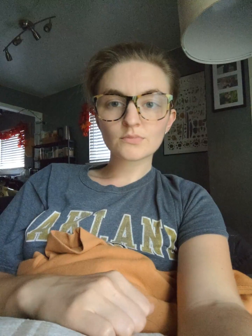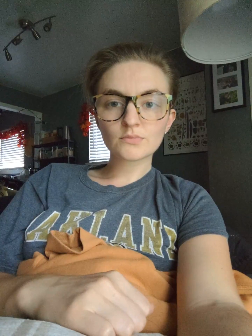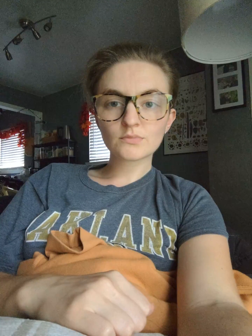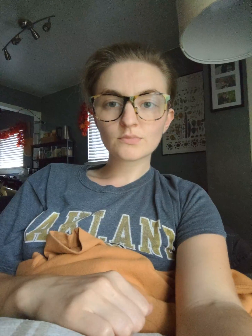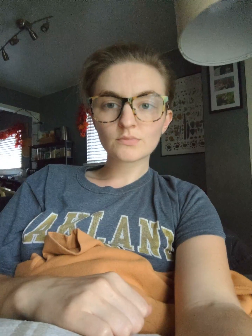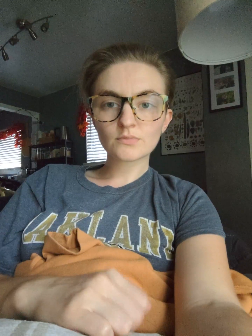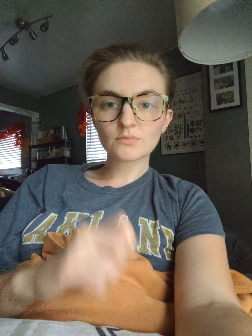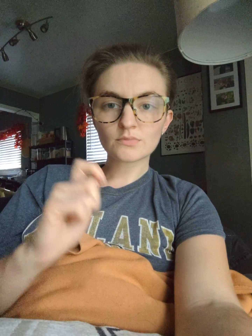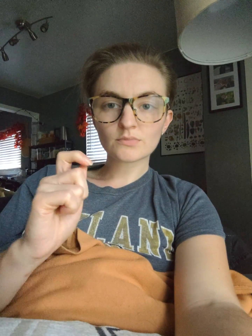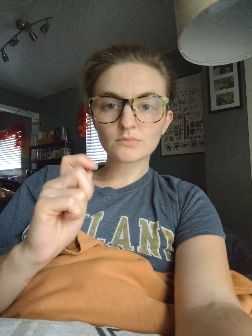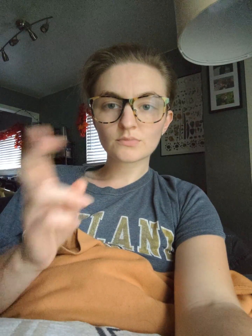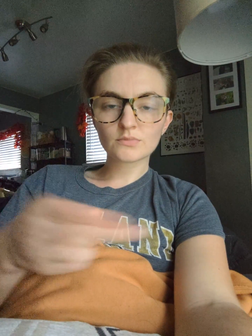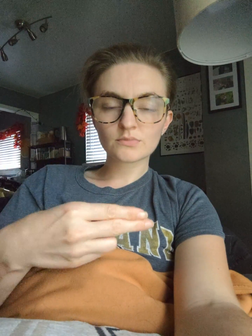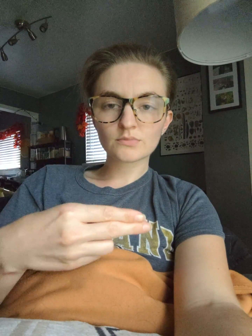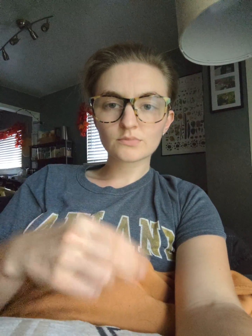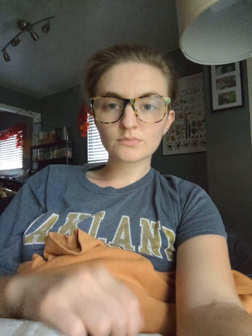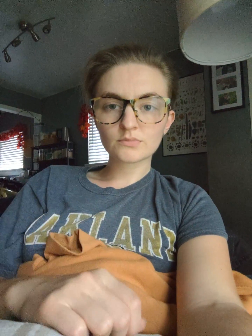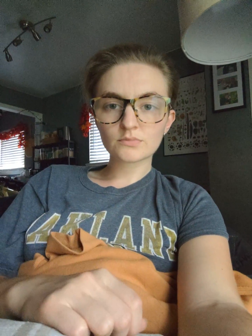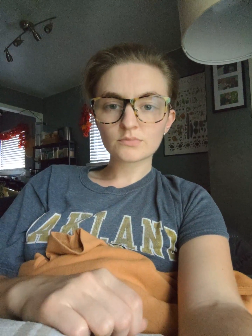belt